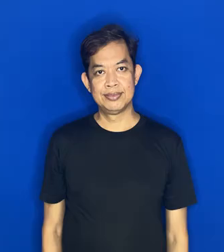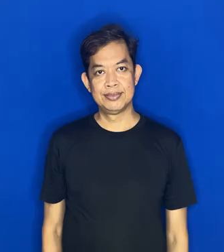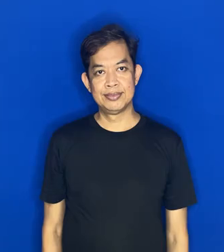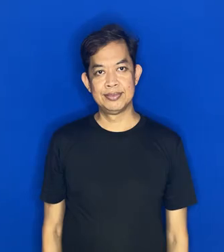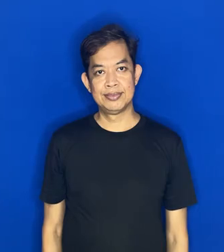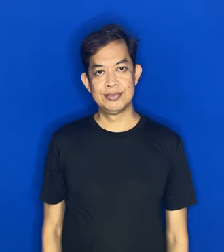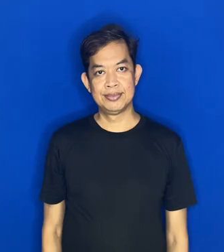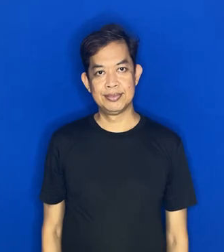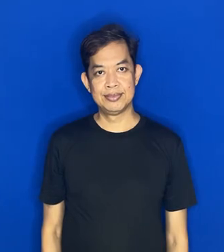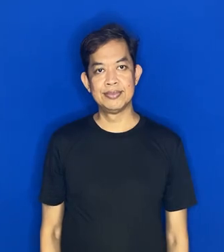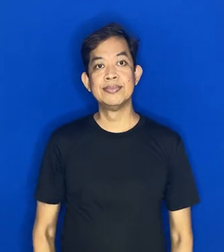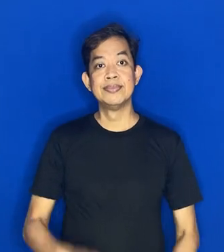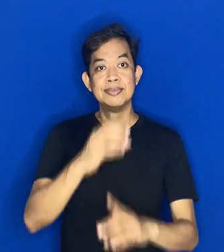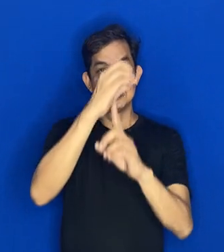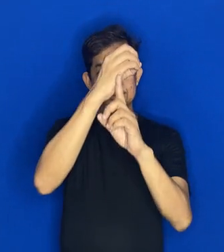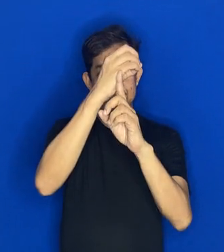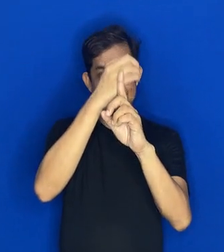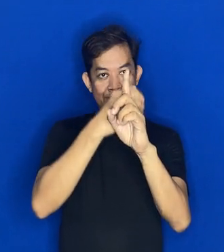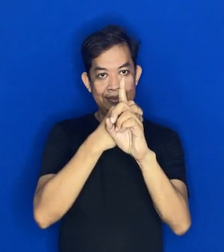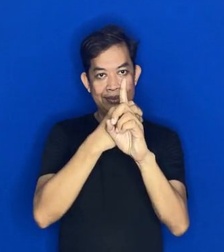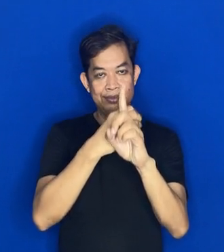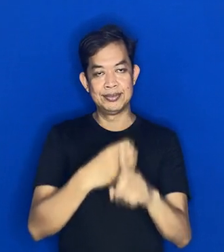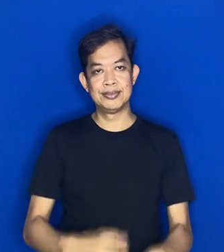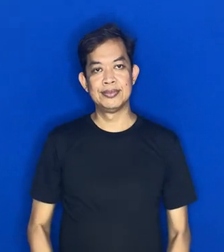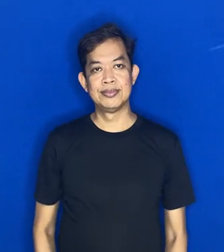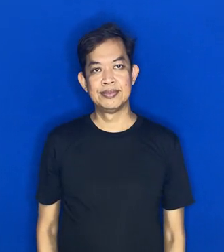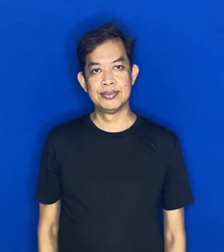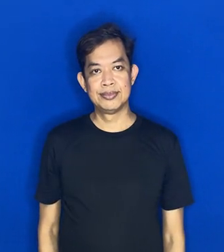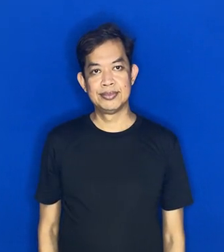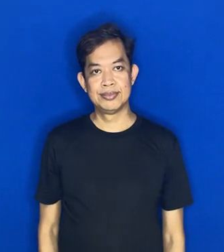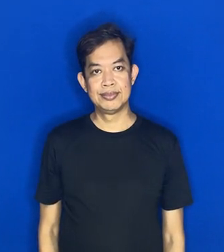october